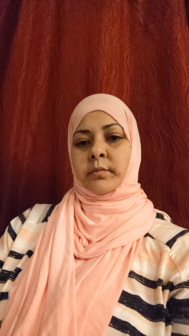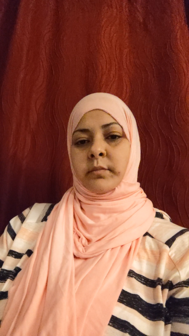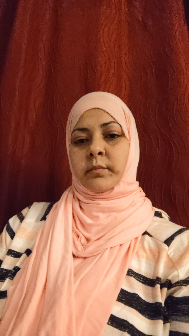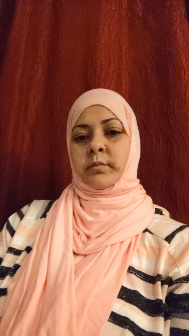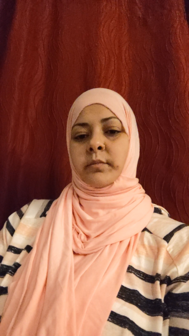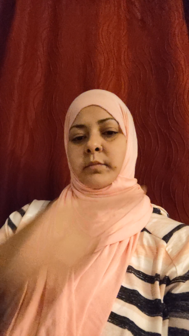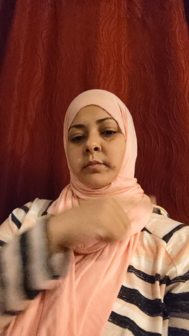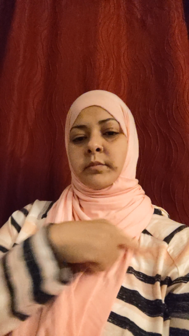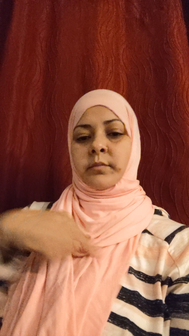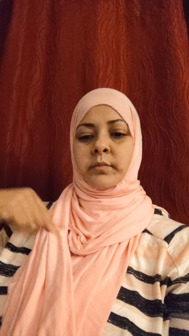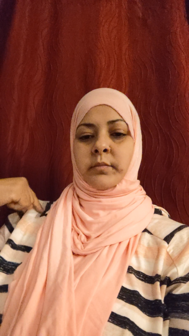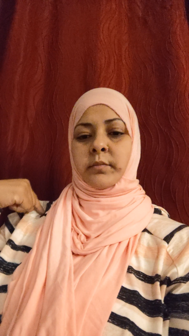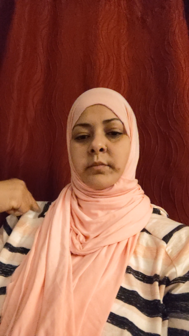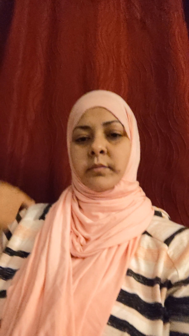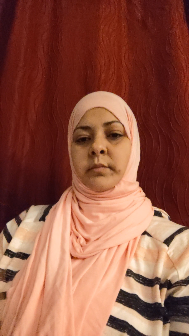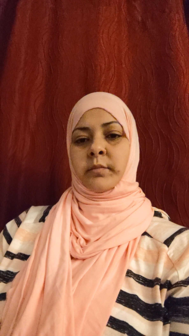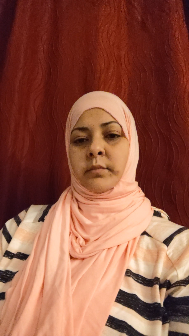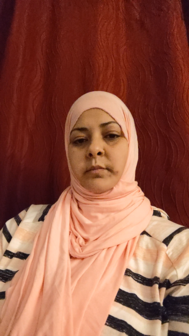necklace